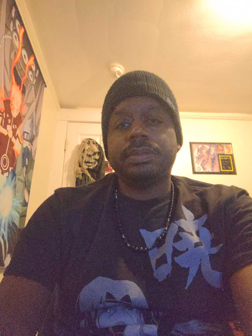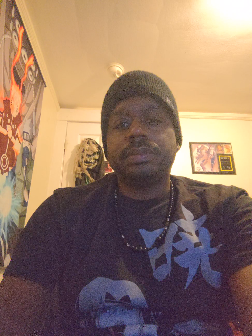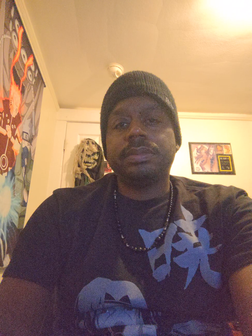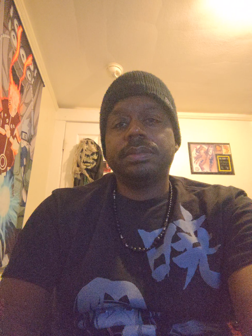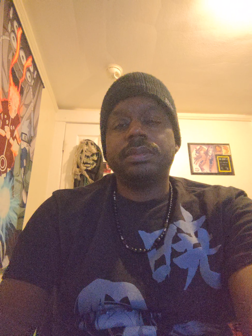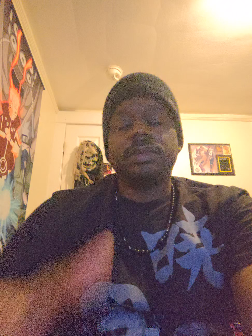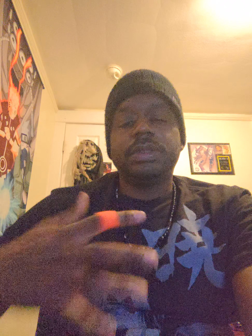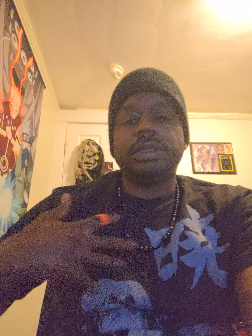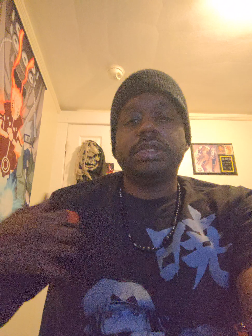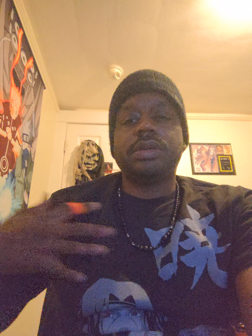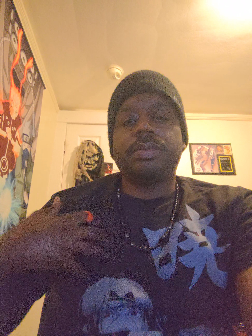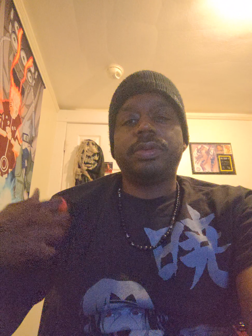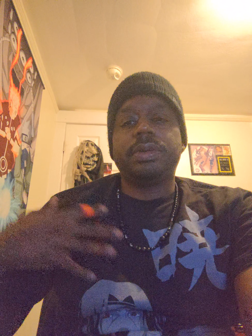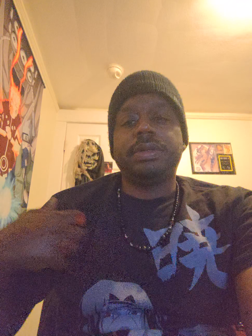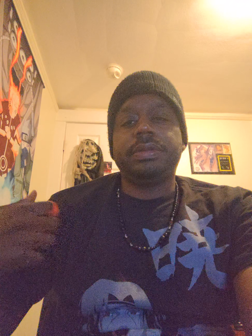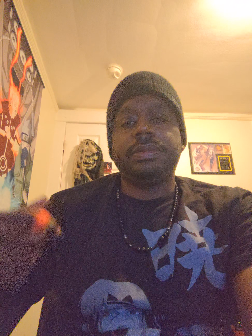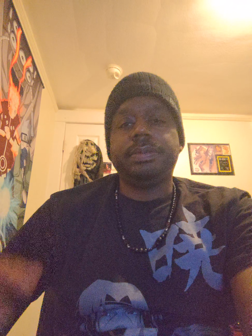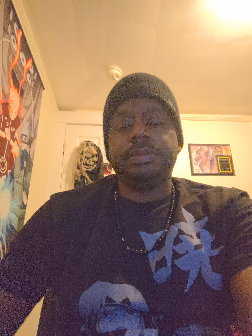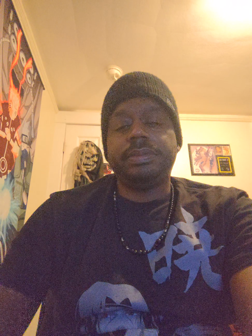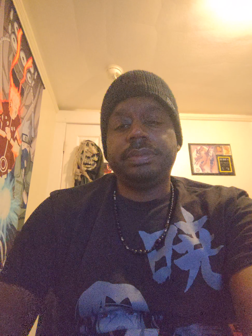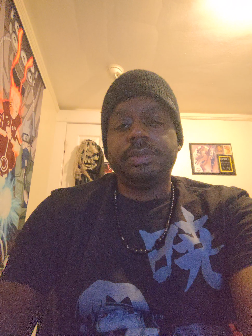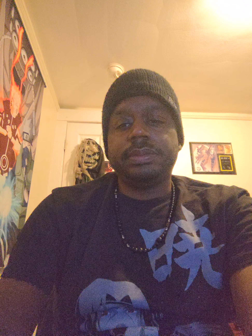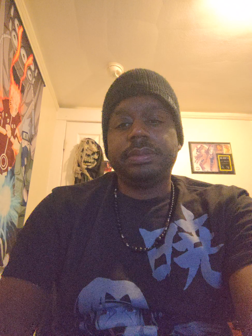zebra